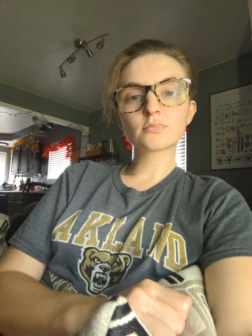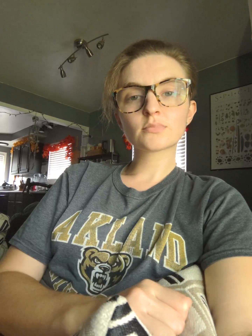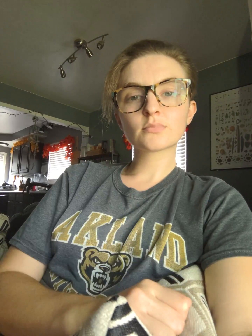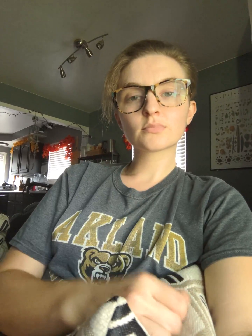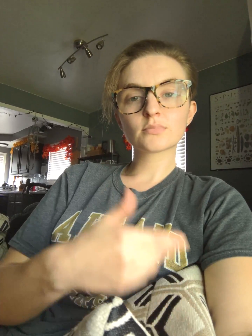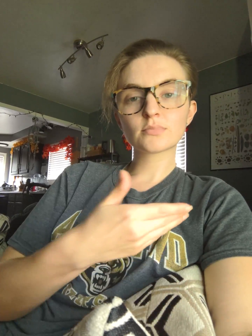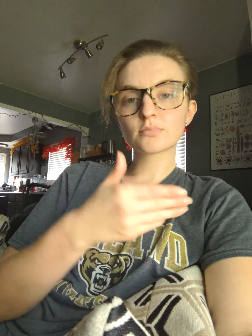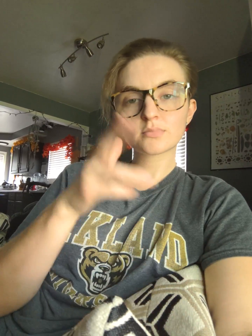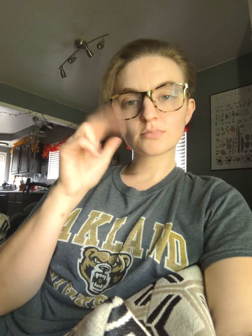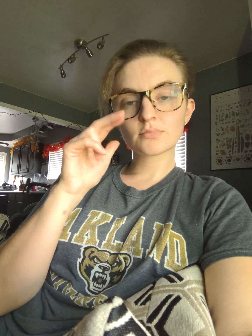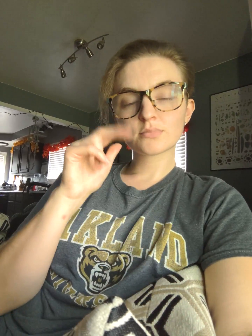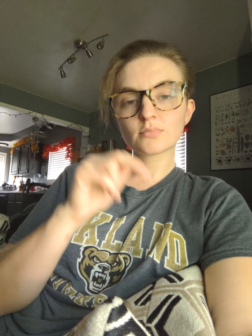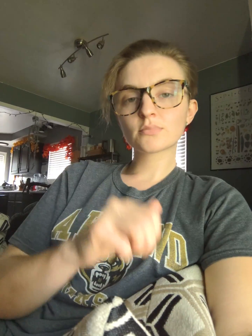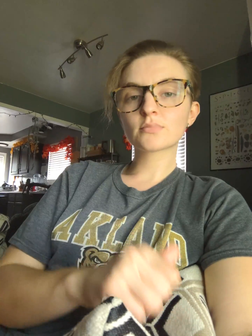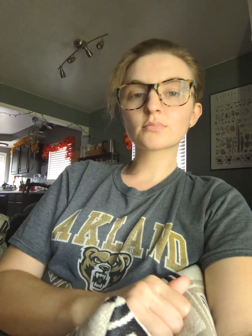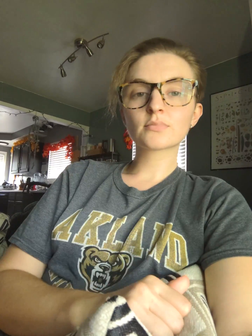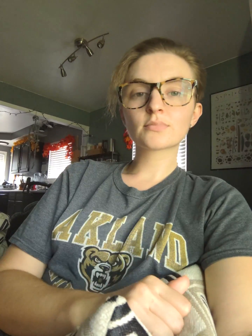pony